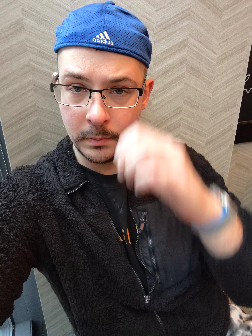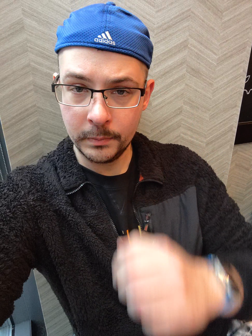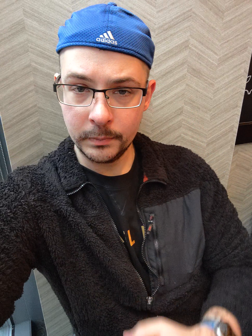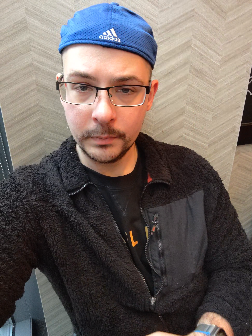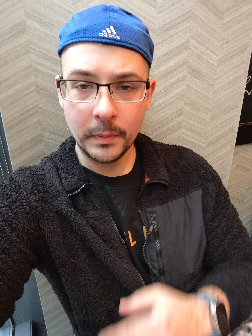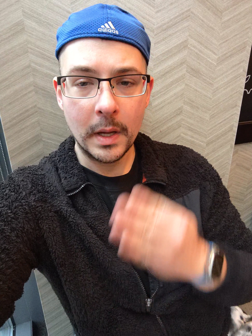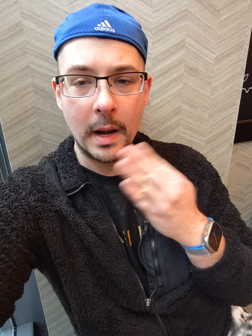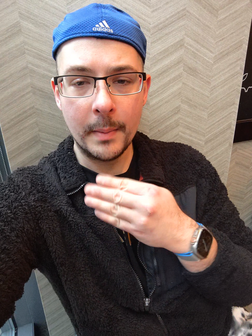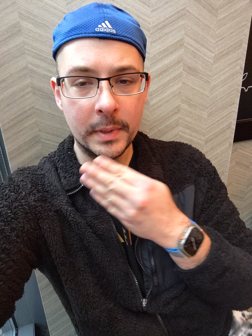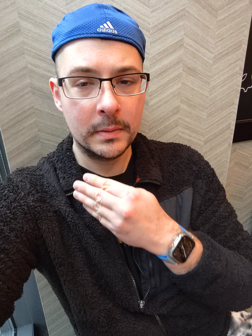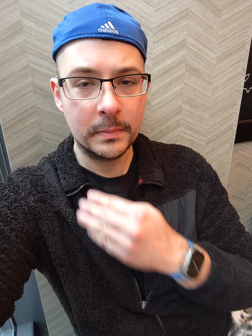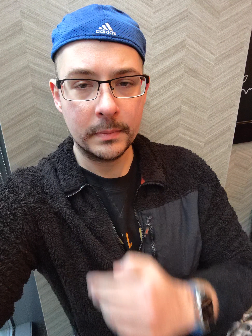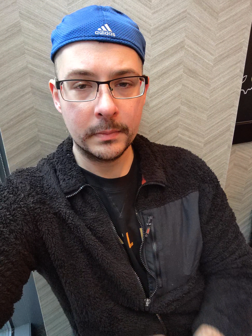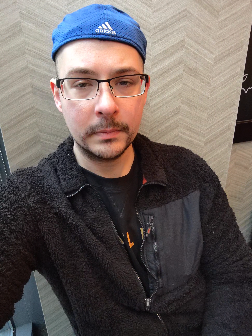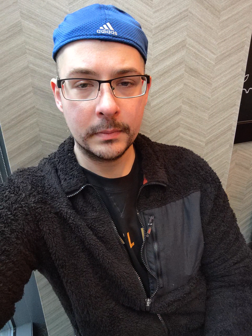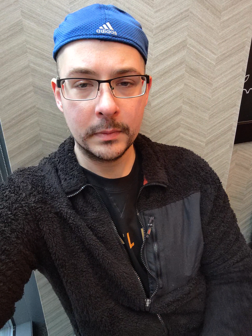napkin